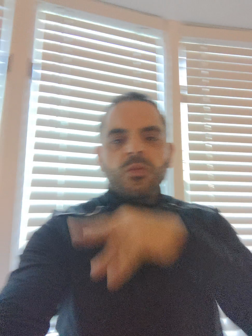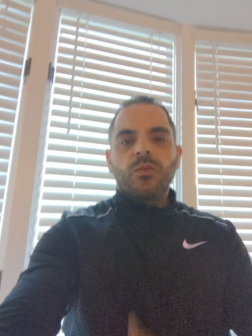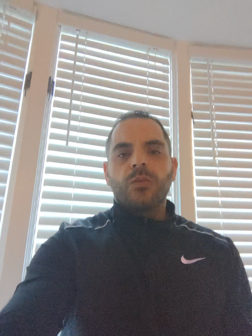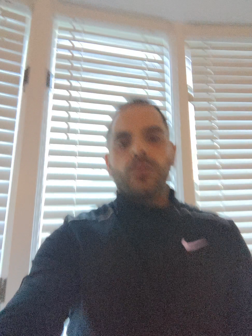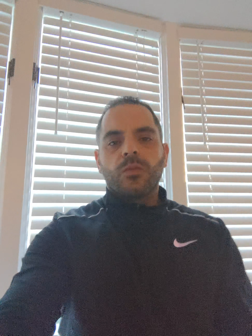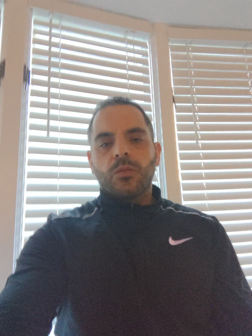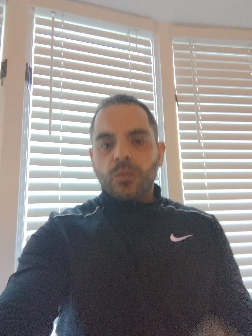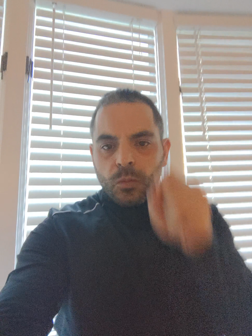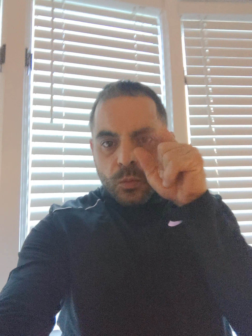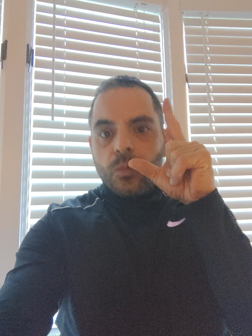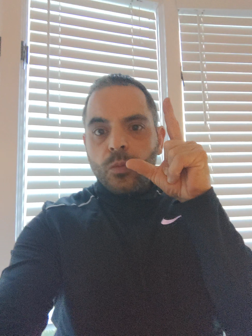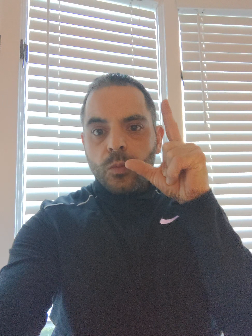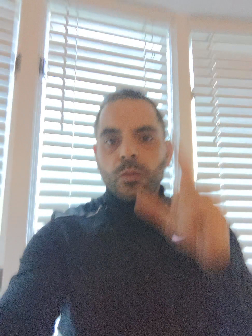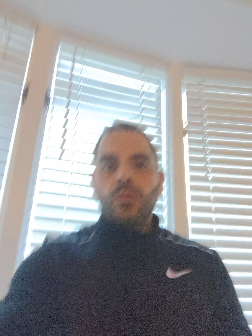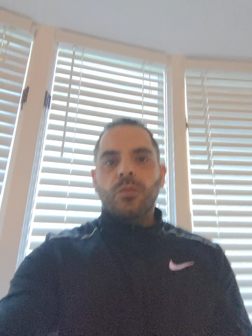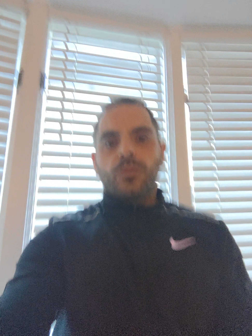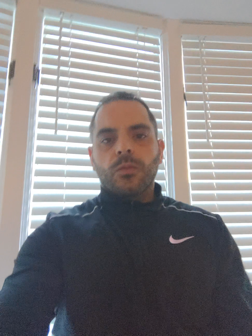wake